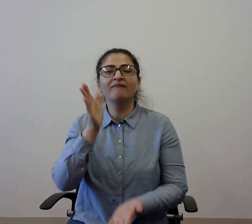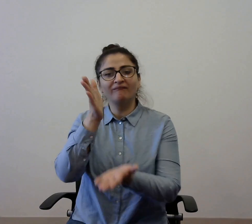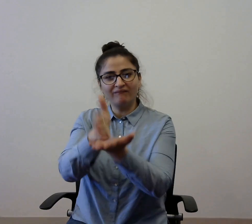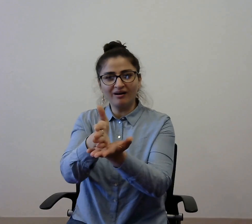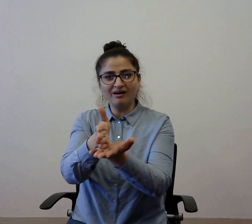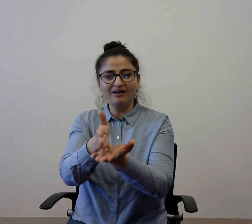var